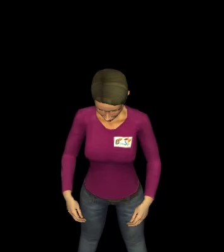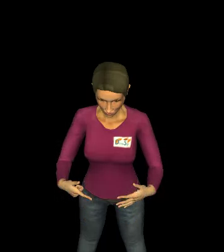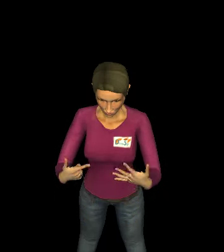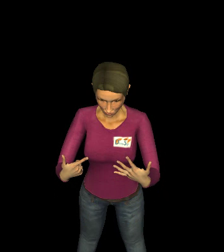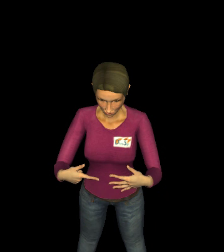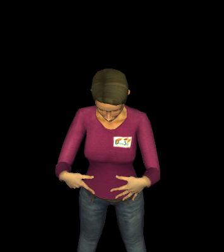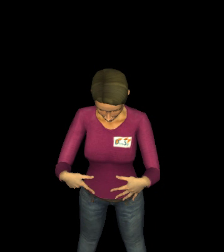17